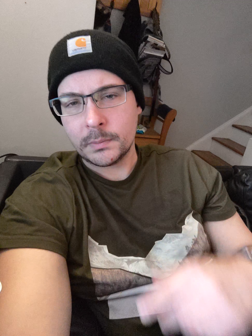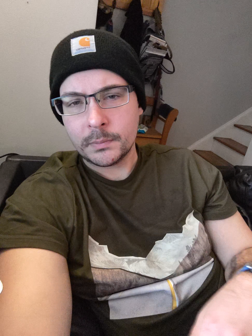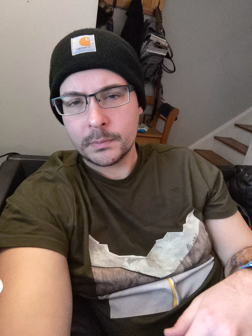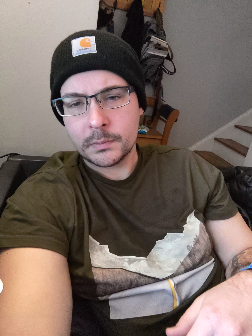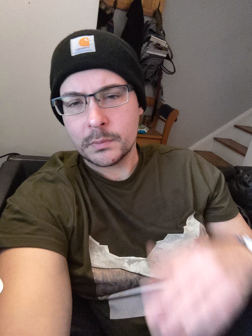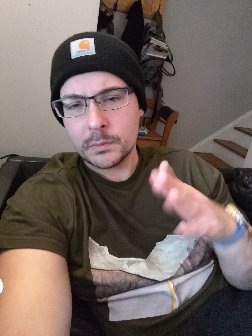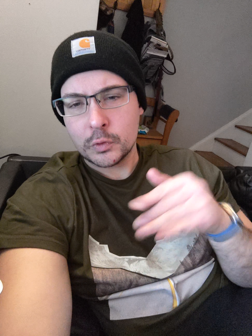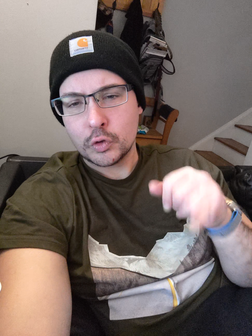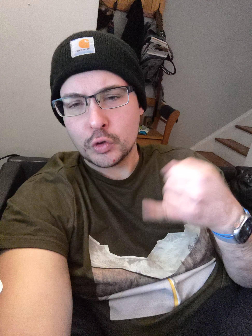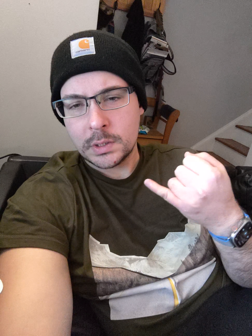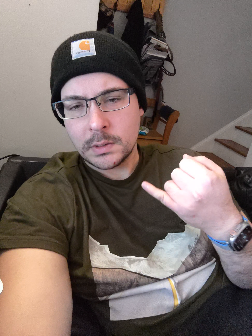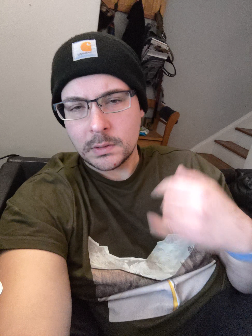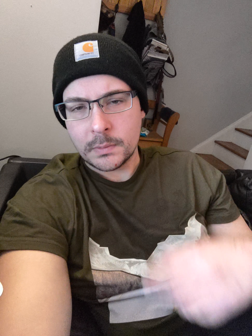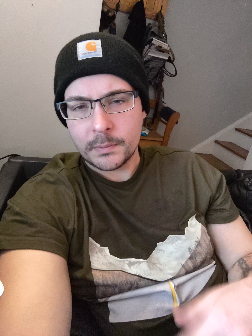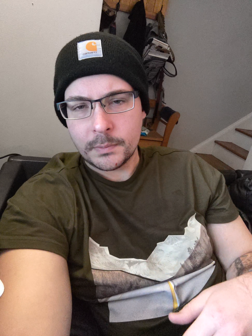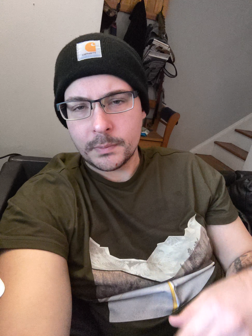jeans